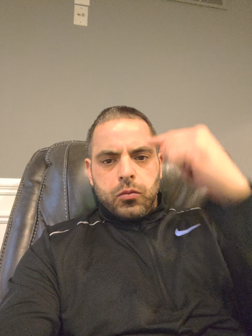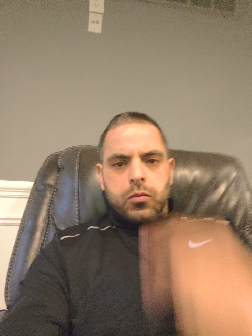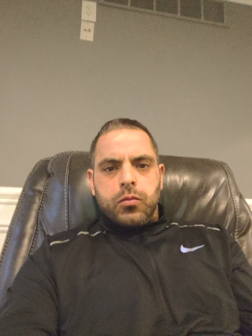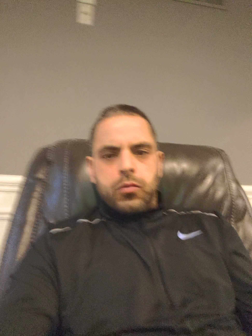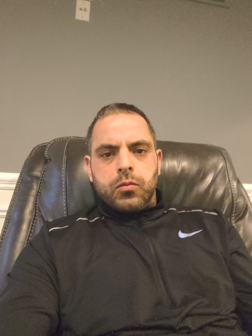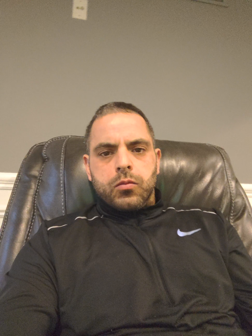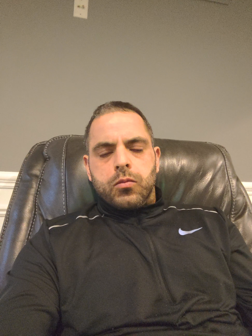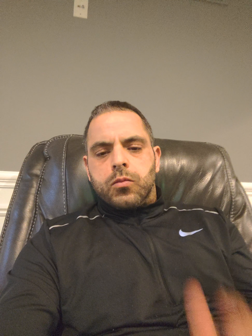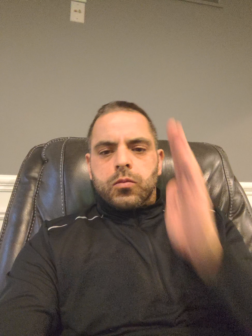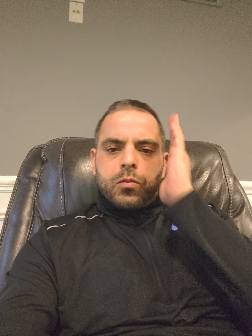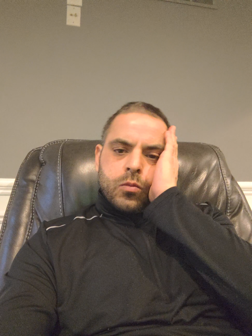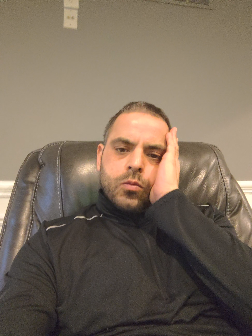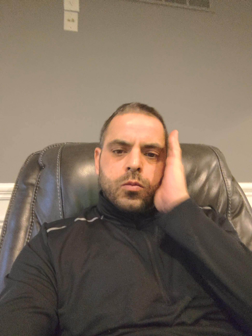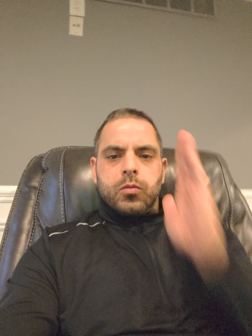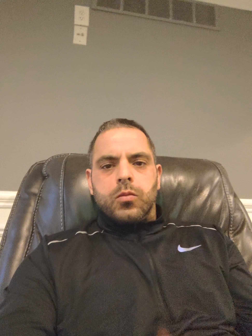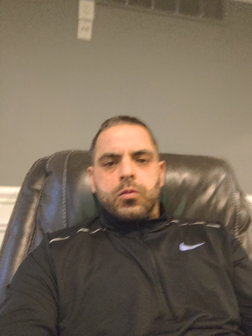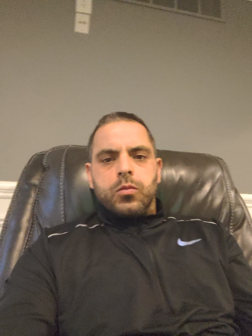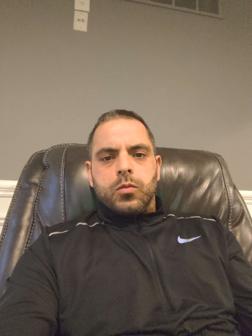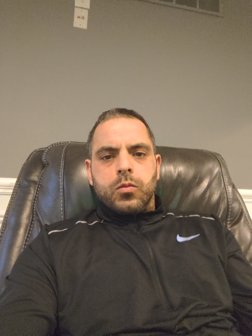bedroom